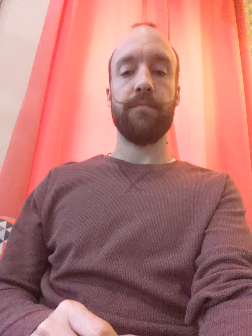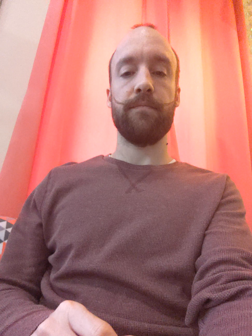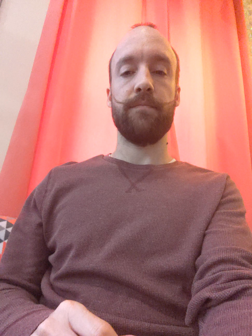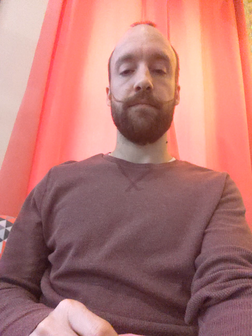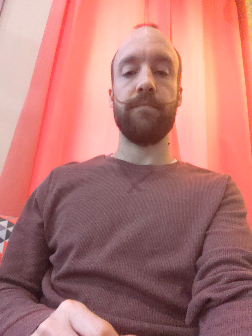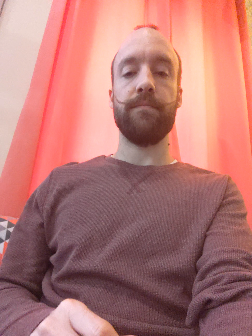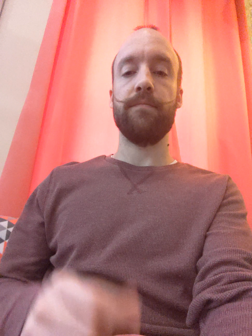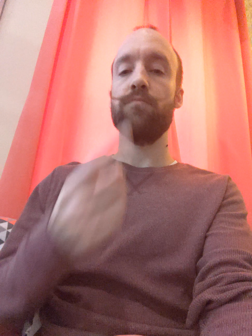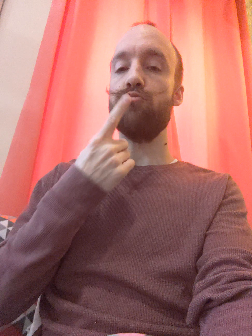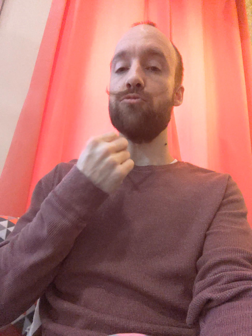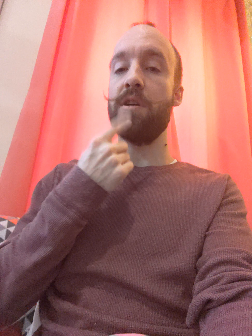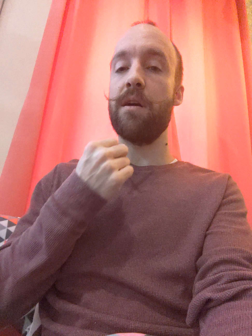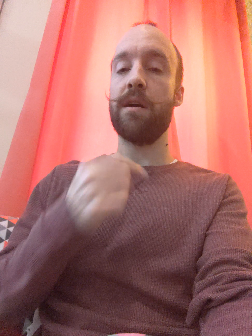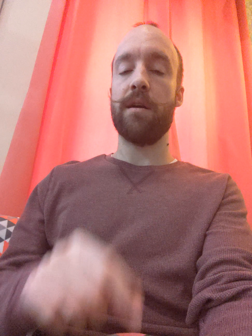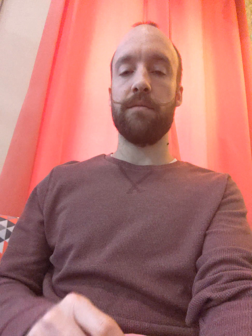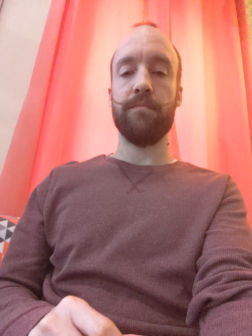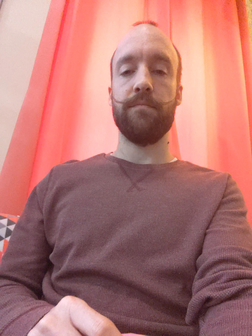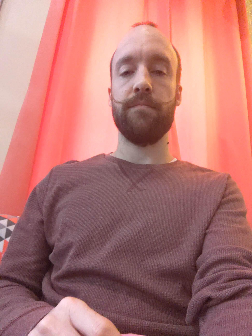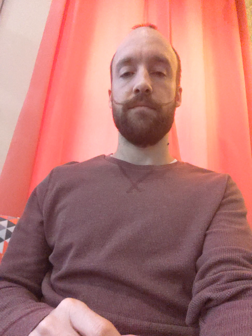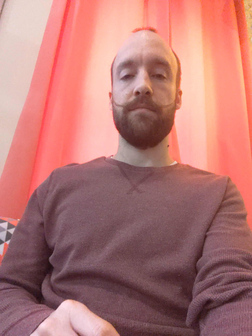red